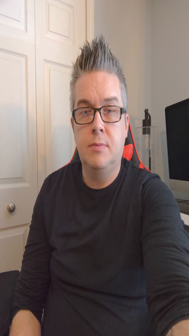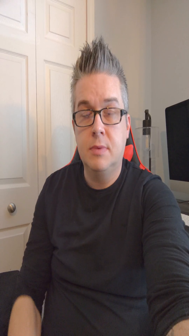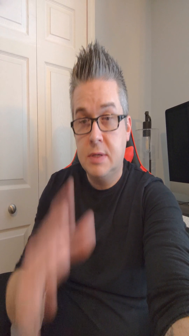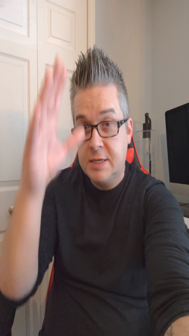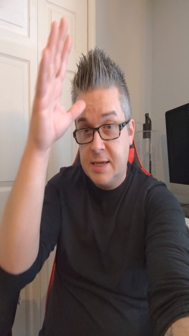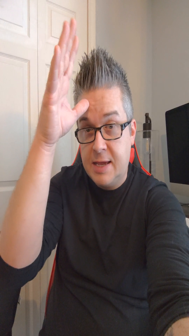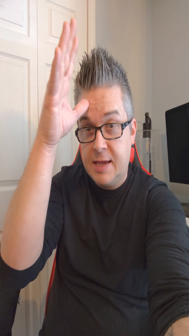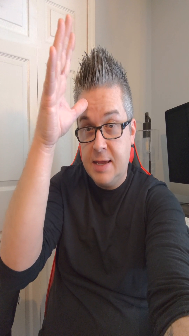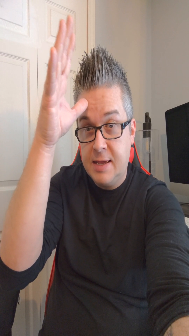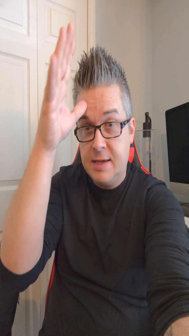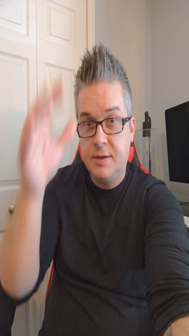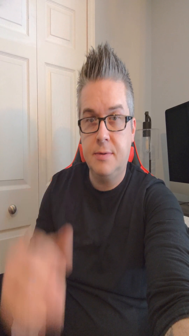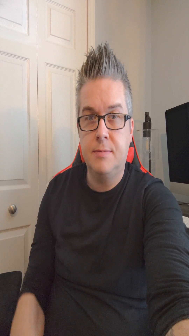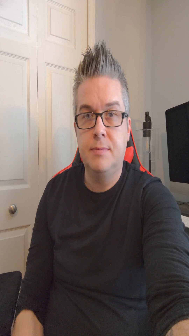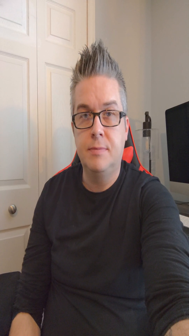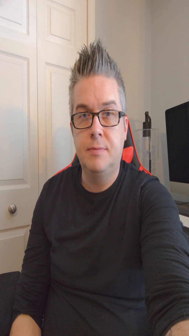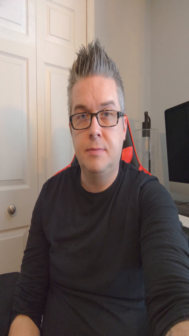dad